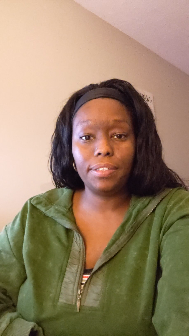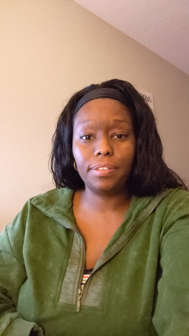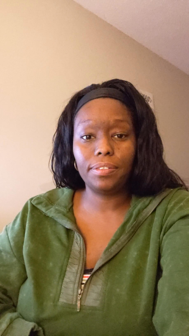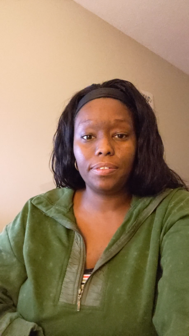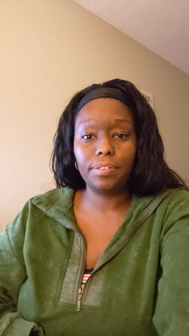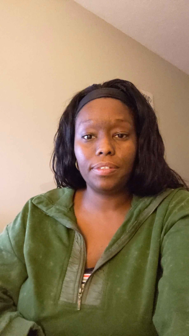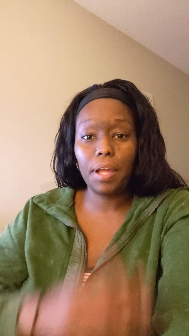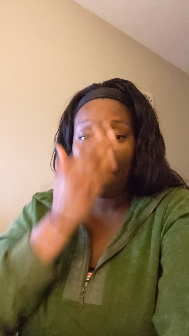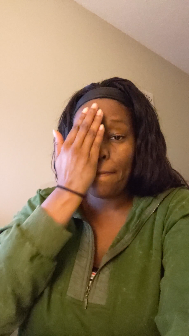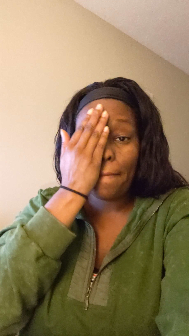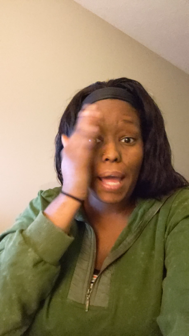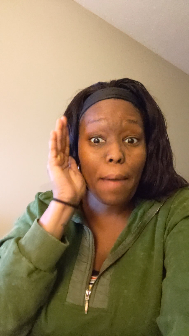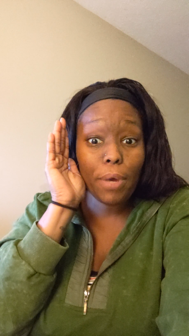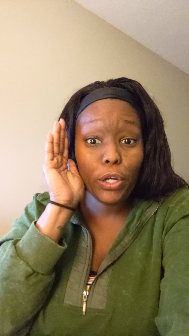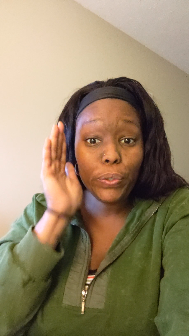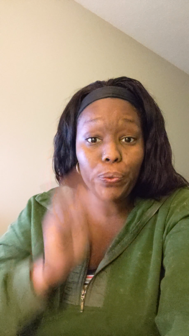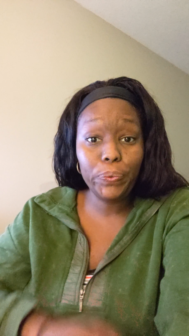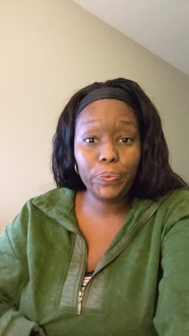peekaboo